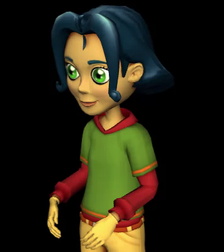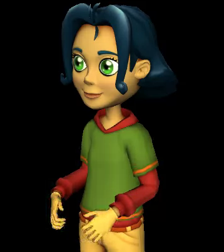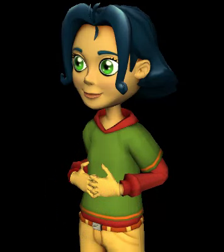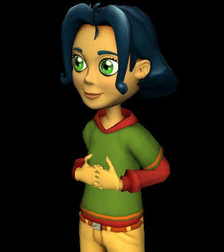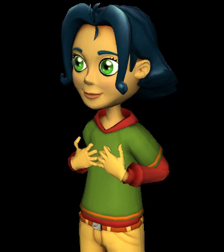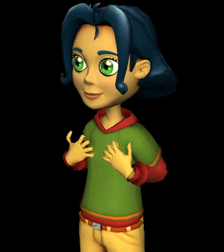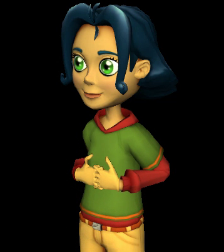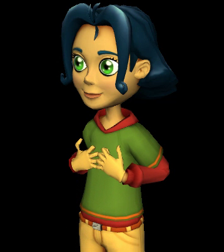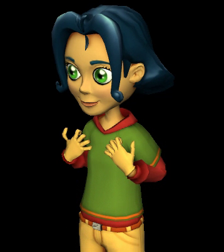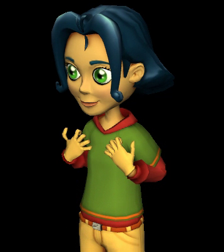غضب